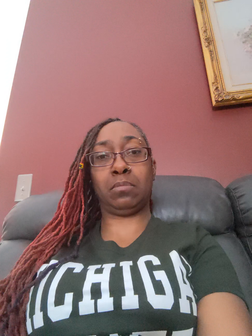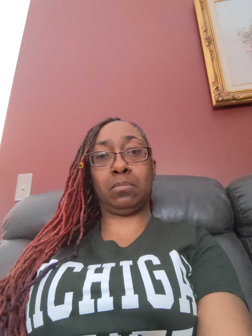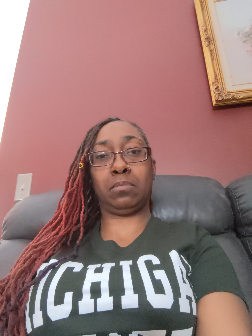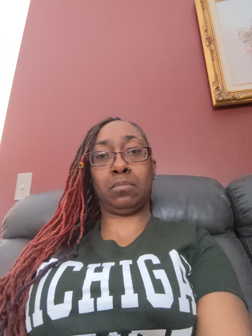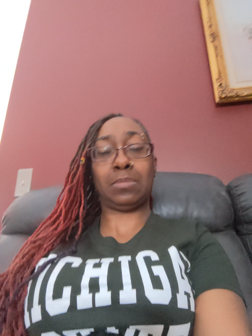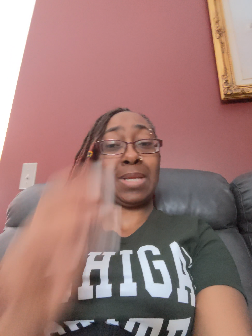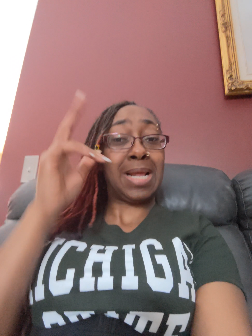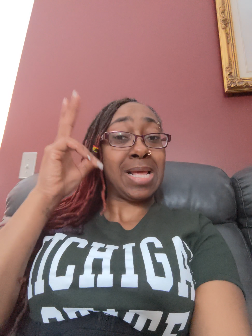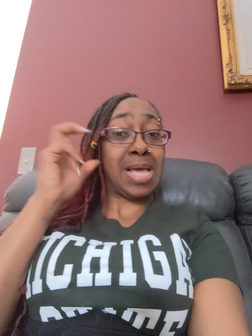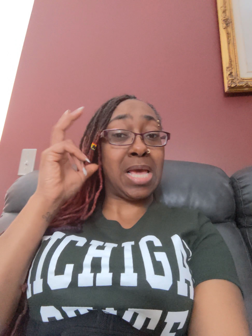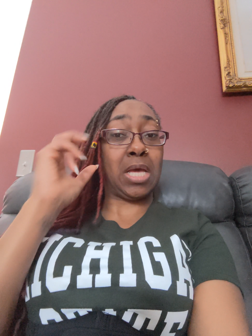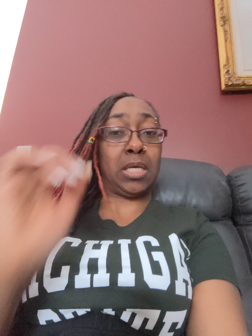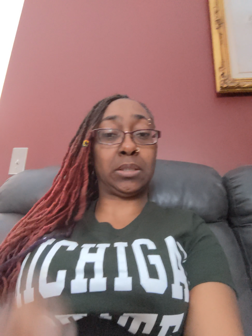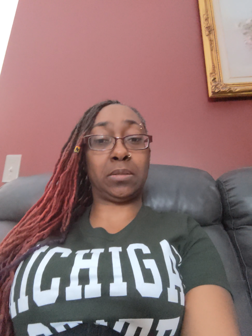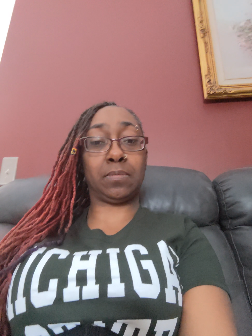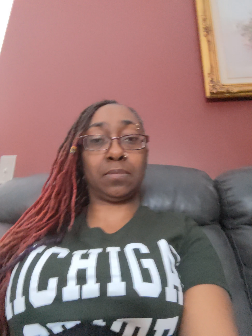hear